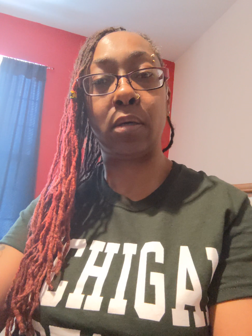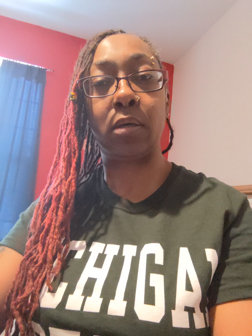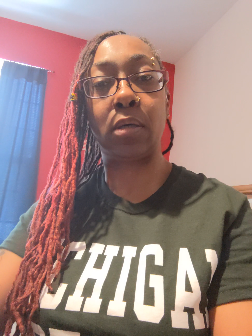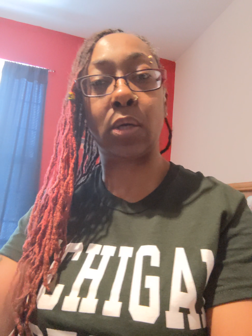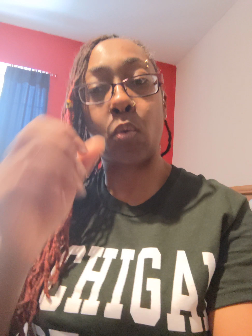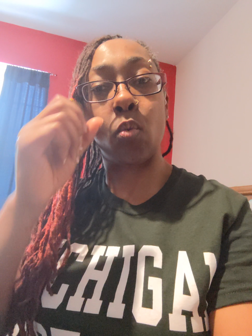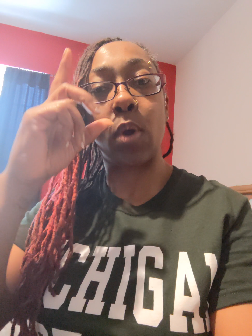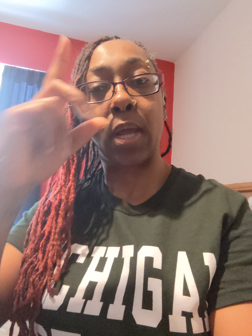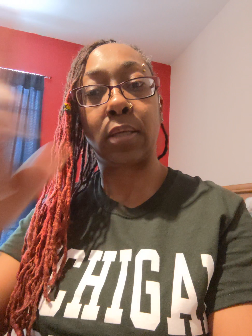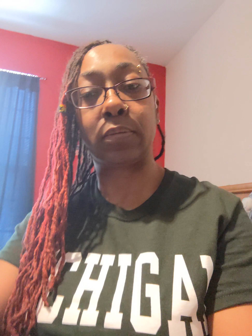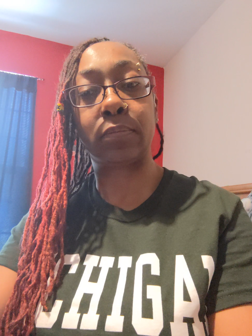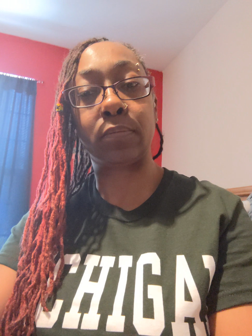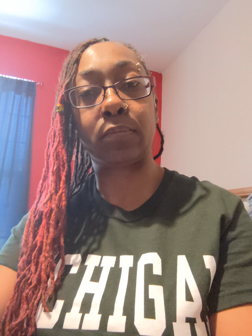wake